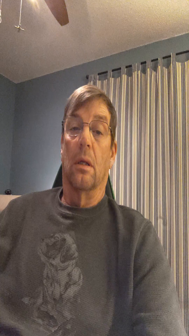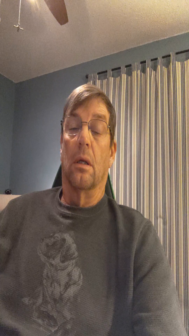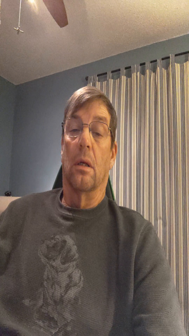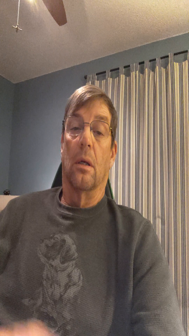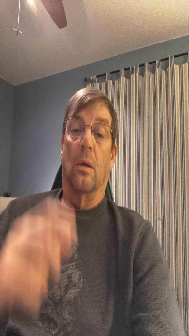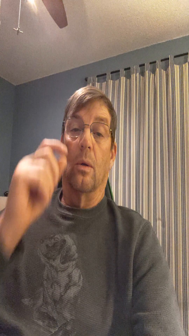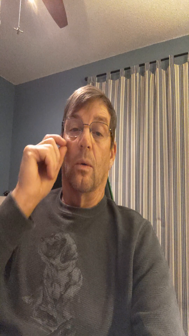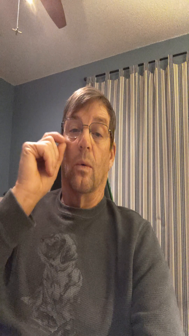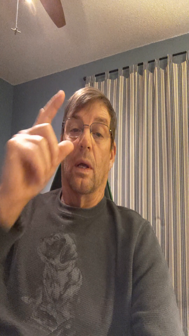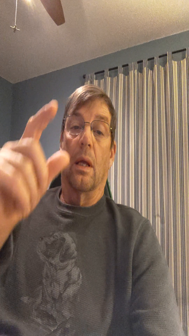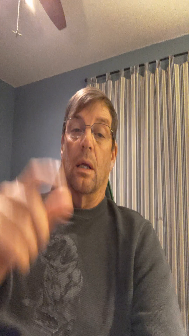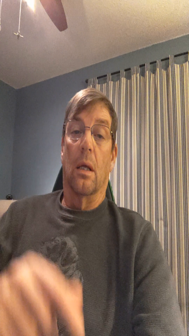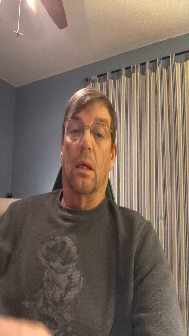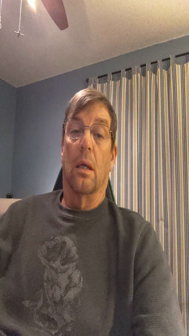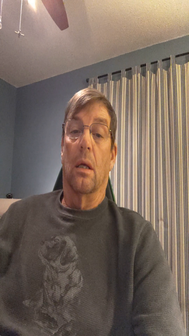wake